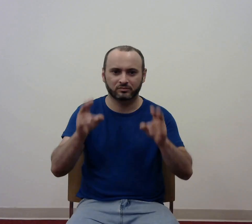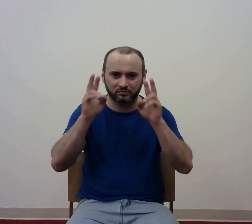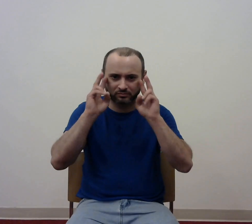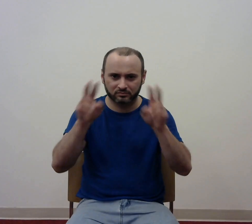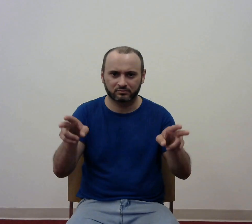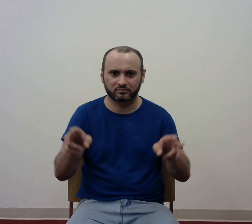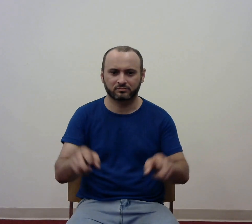bilmir